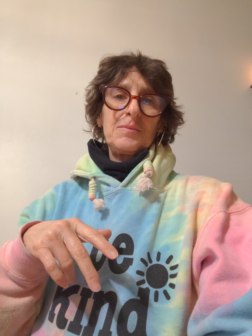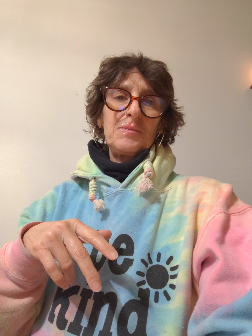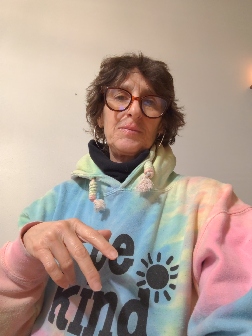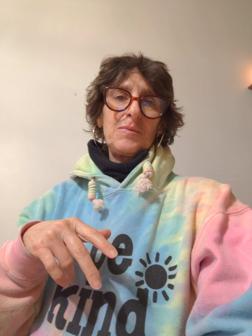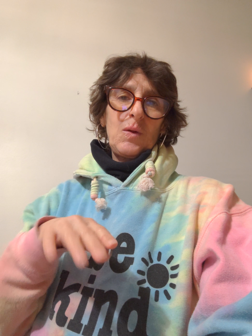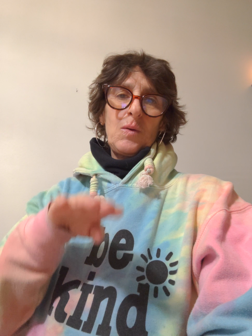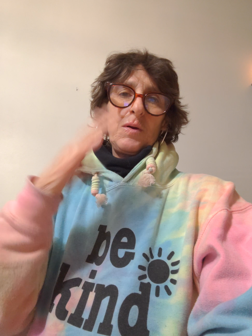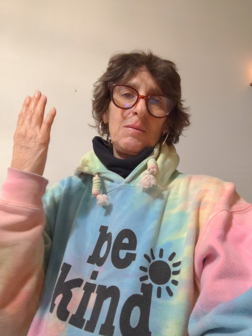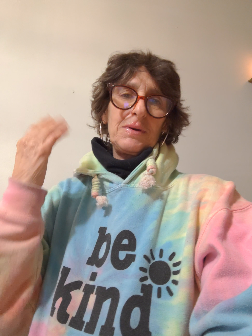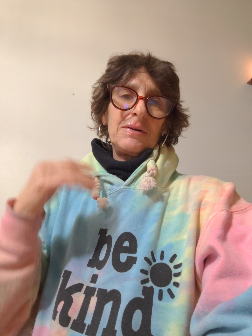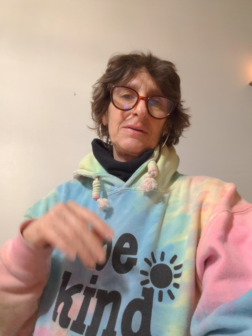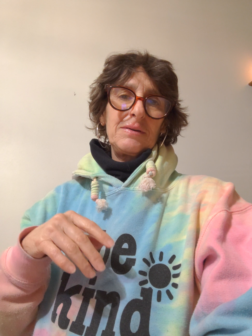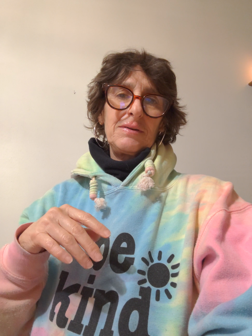open